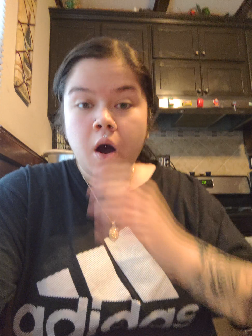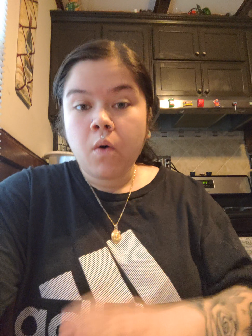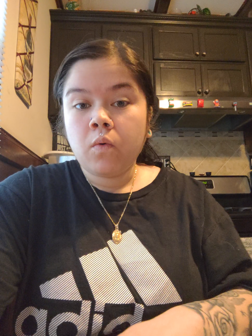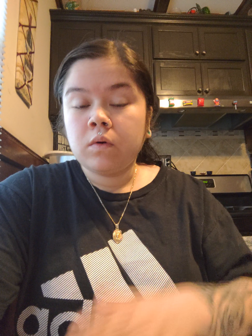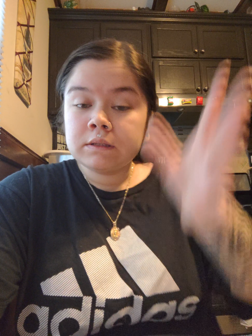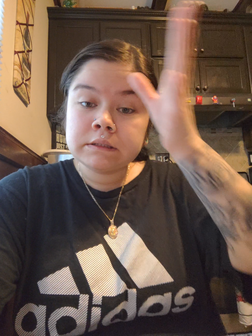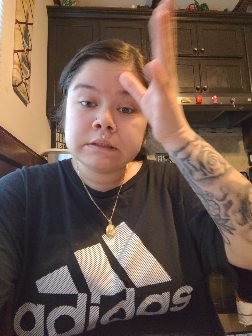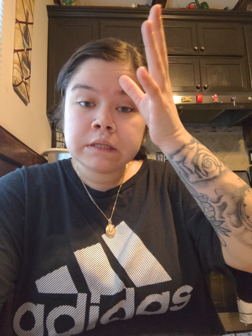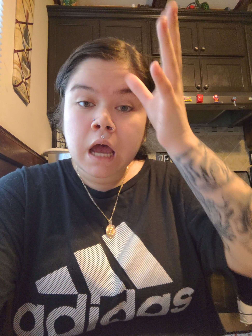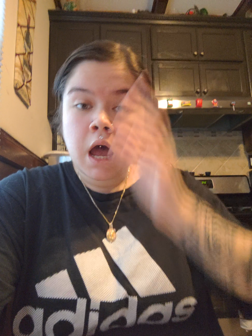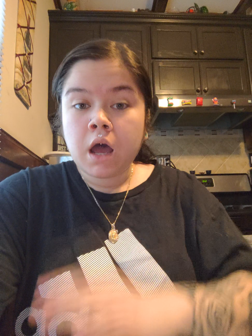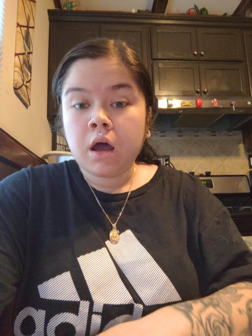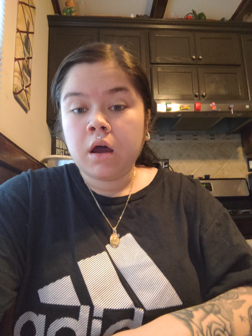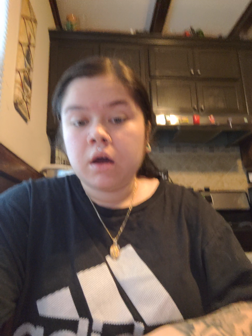dad